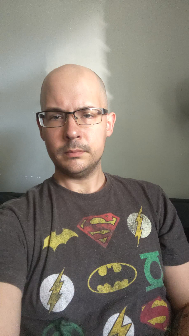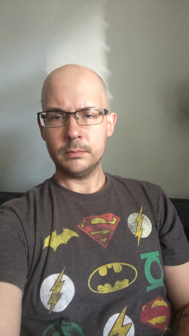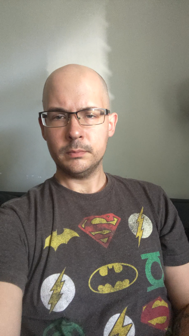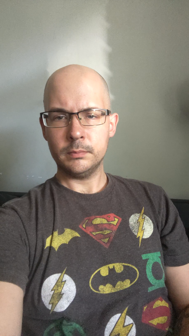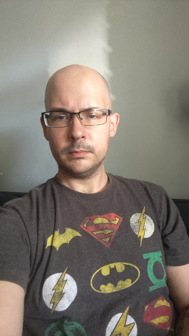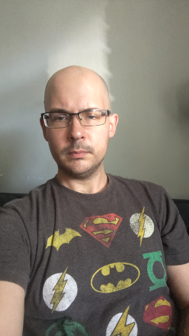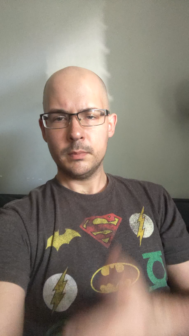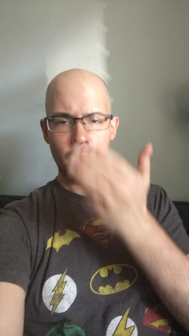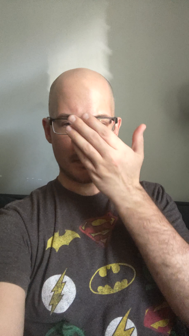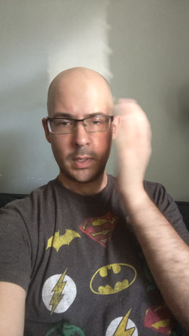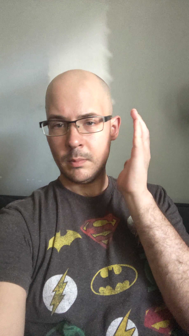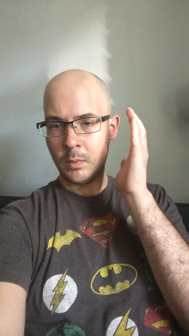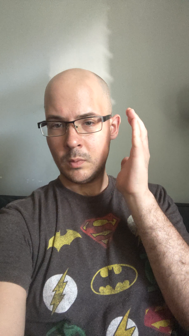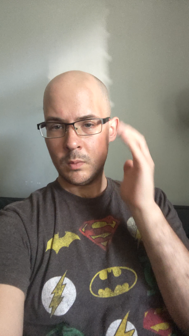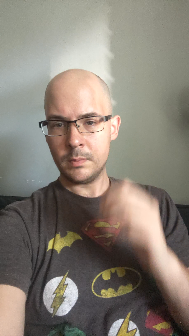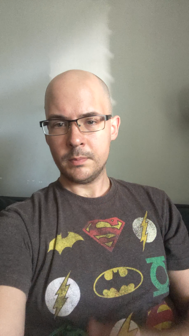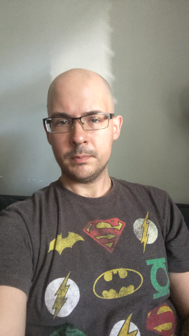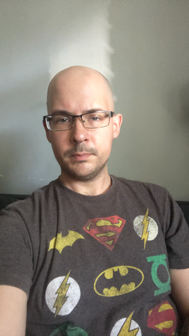peekaboo